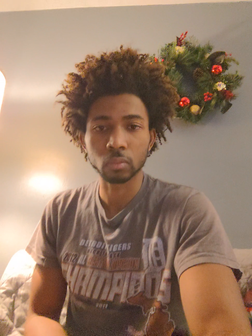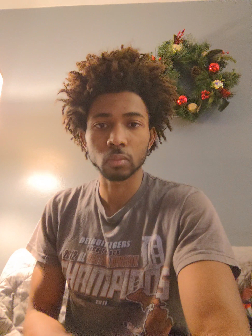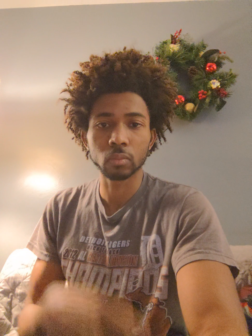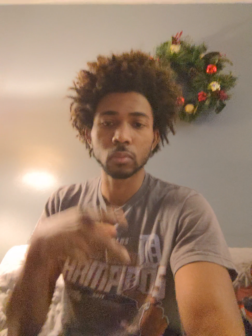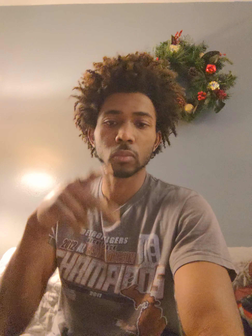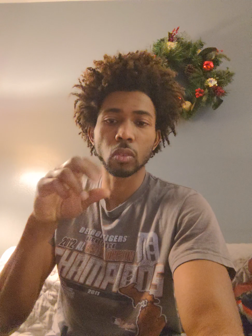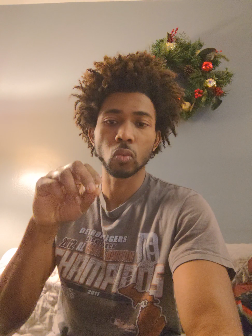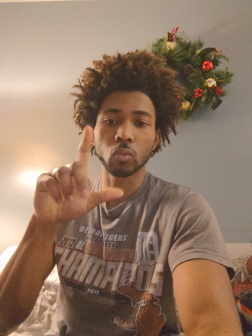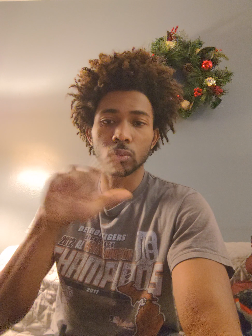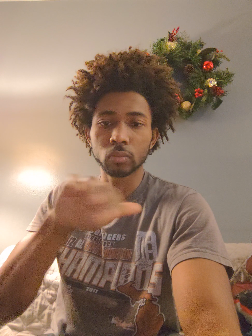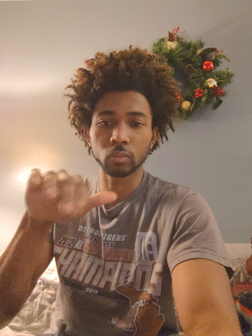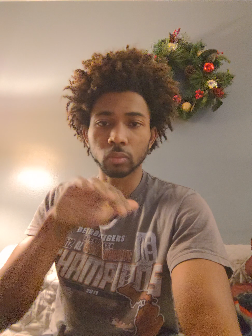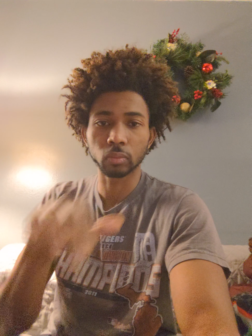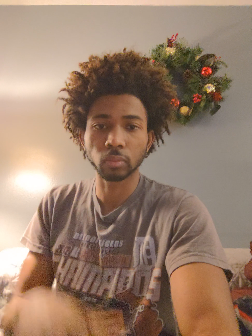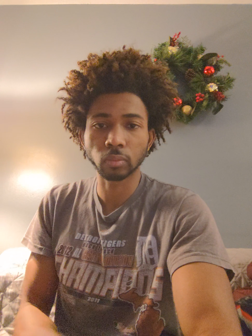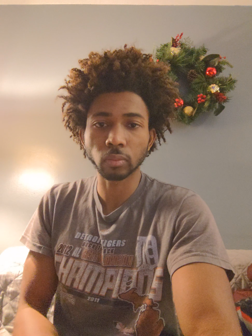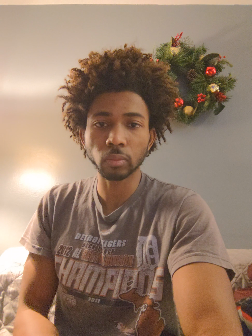pool